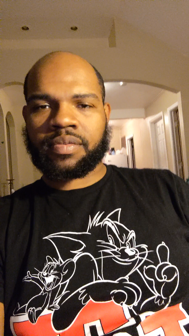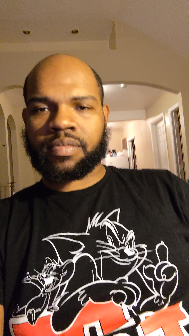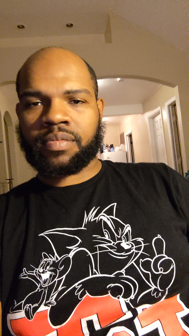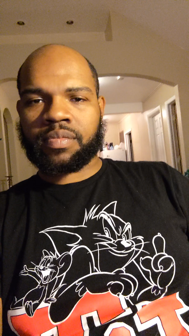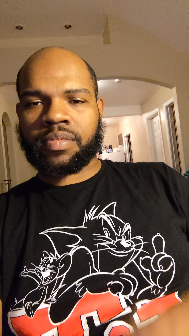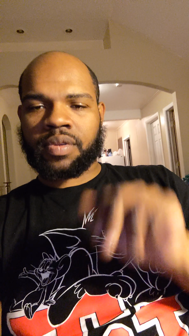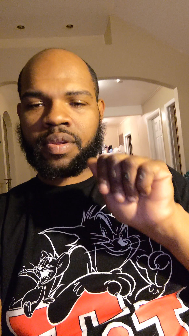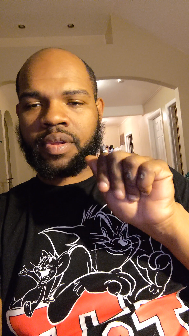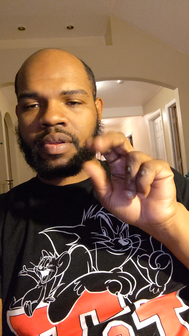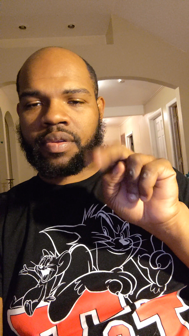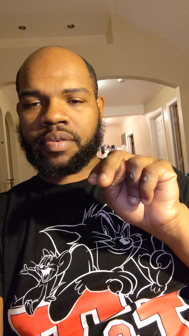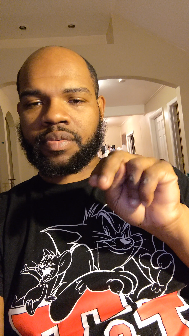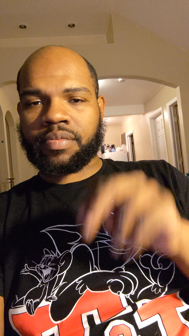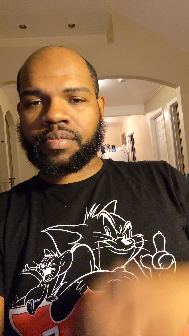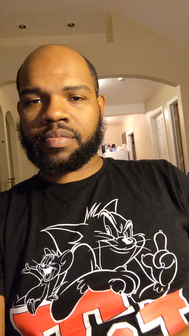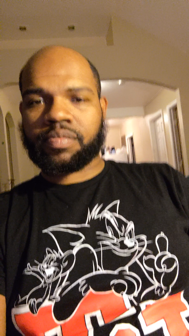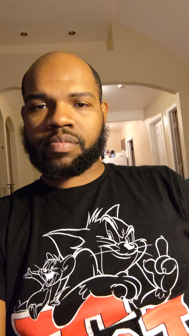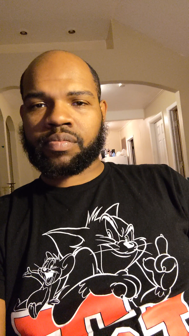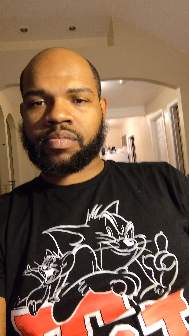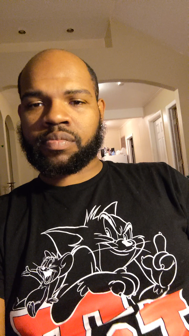an